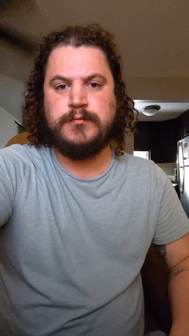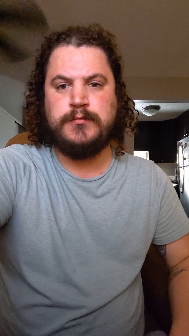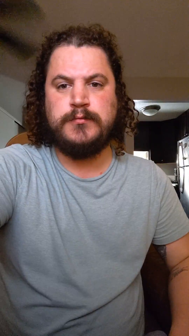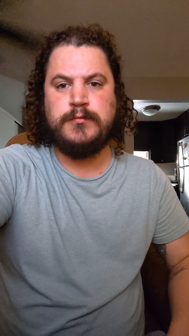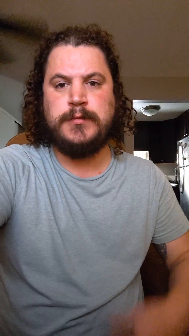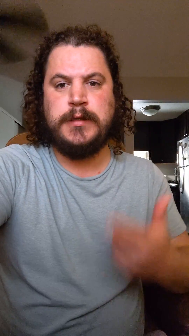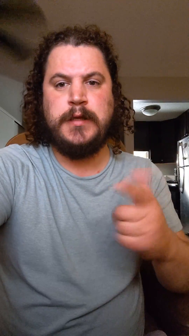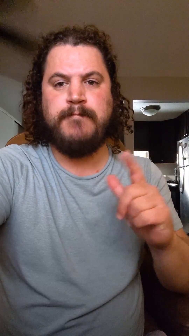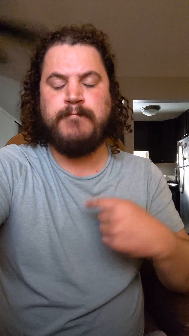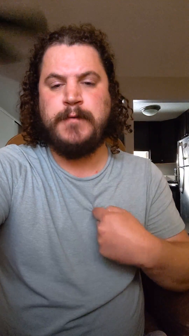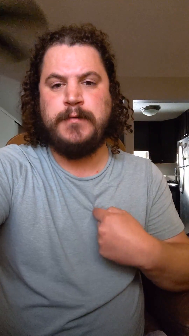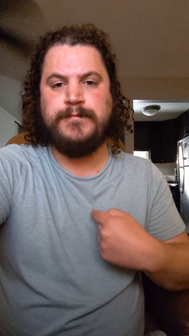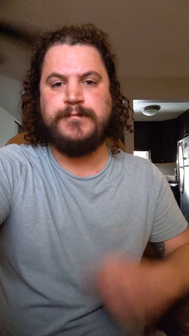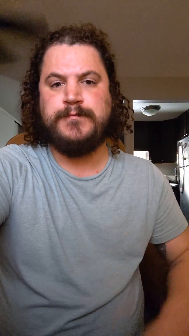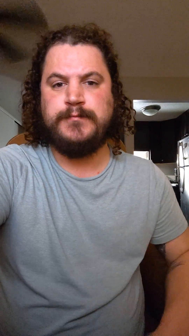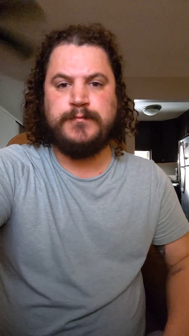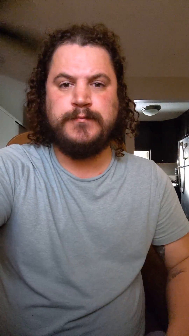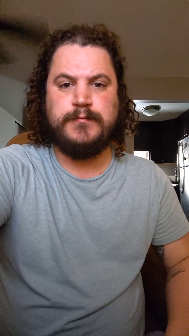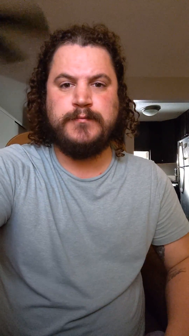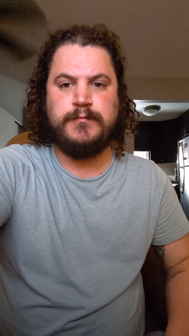let me